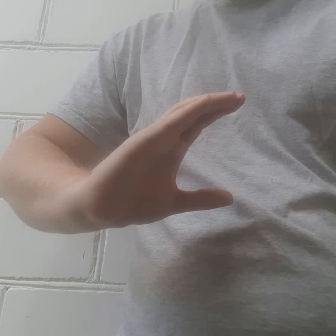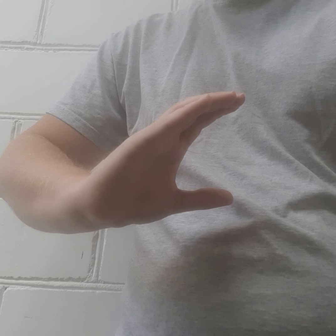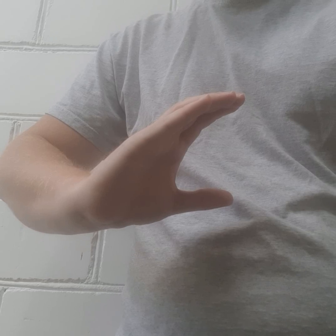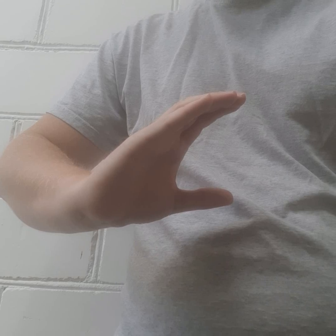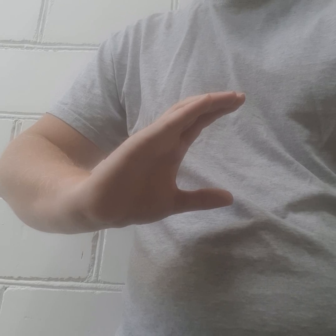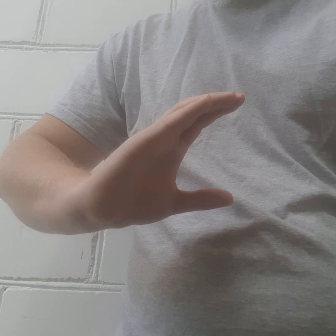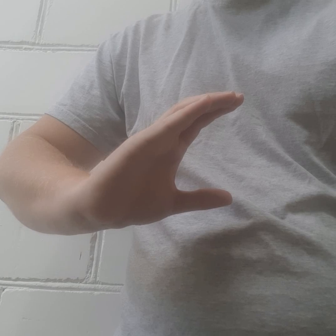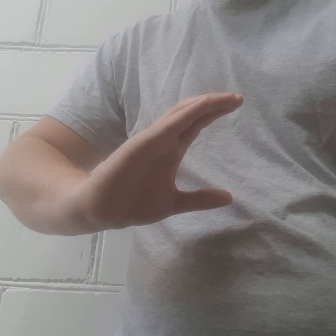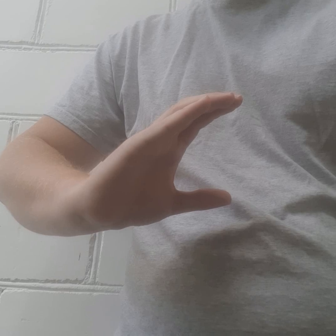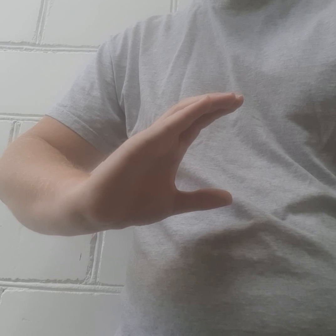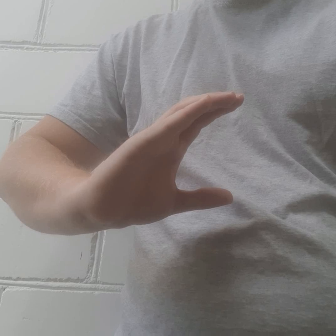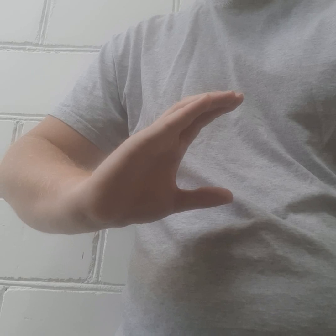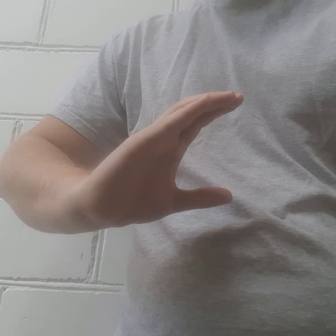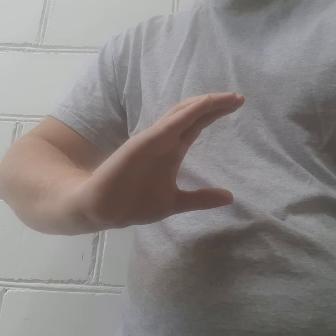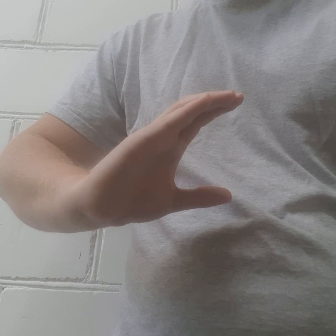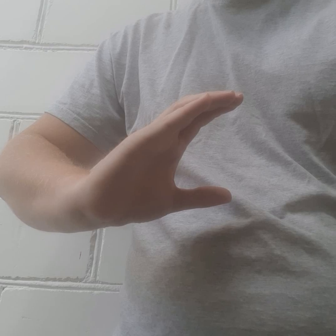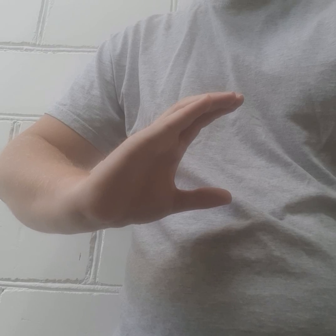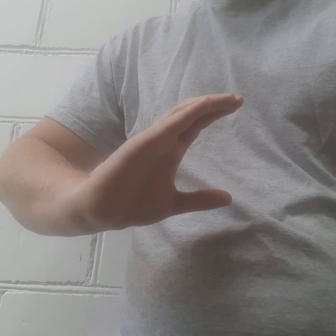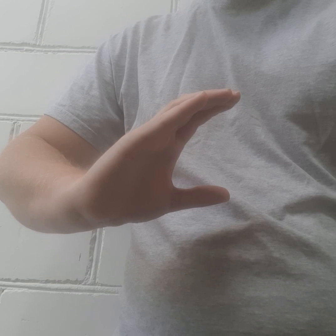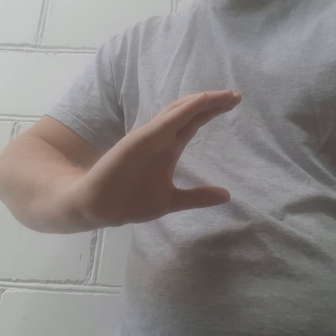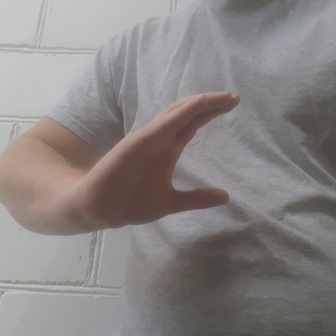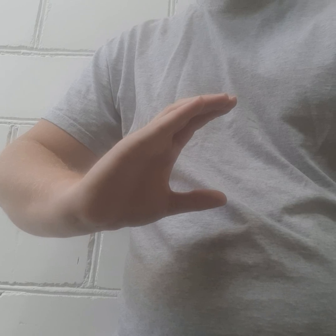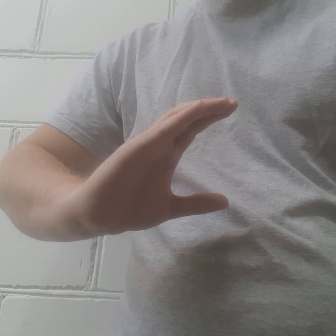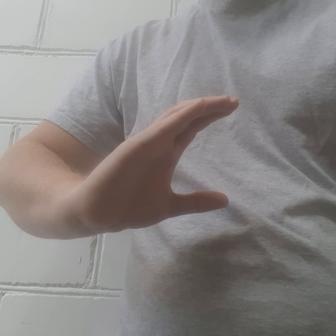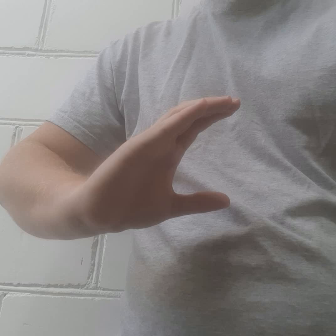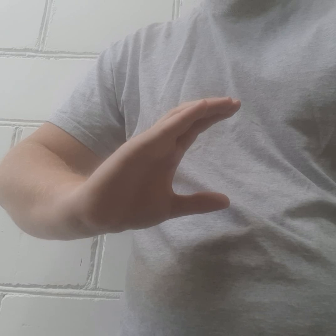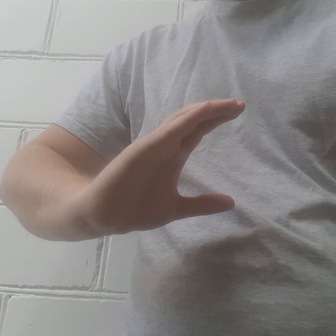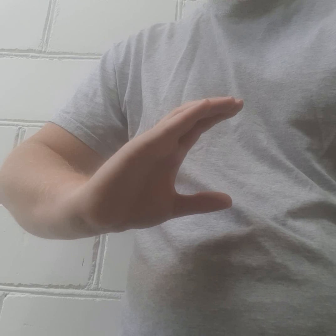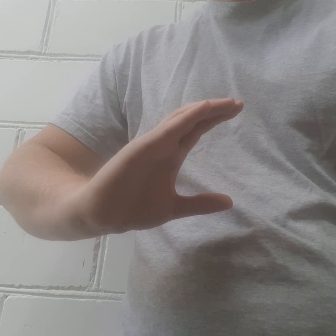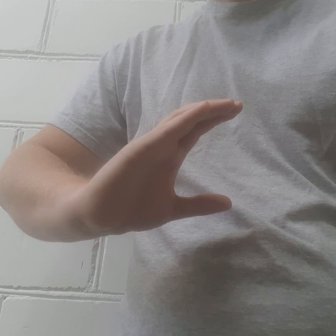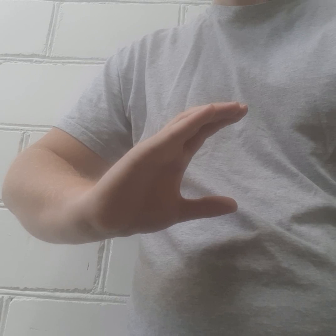С